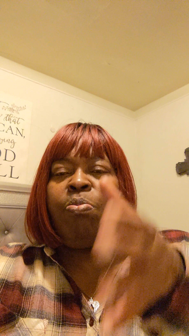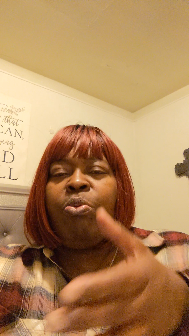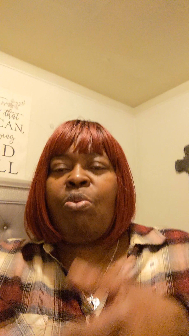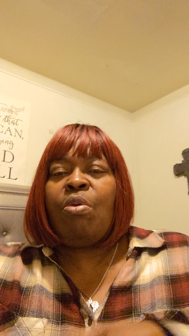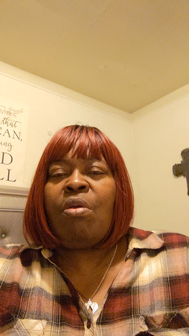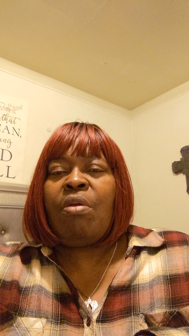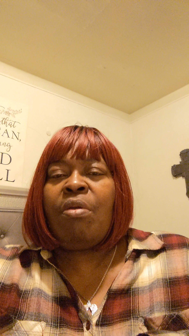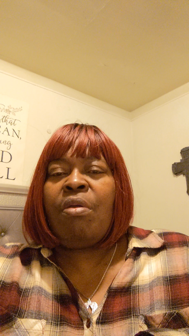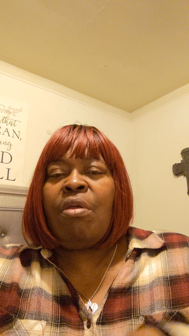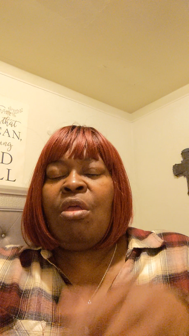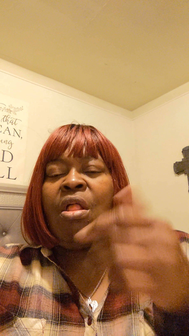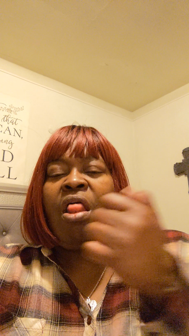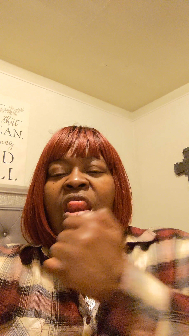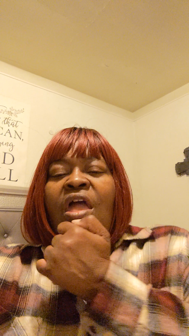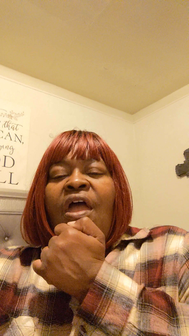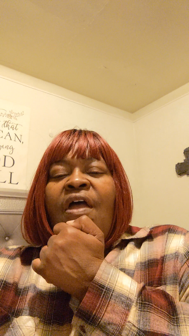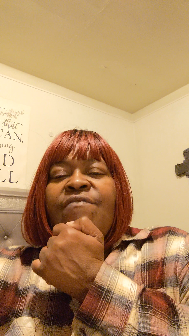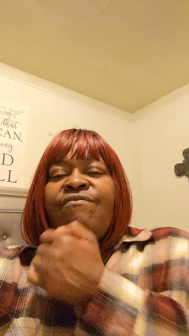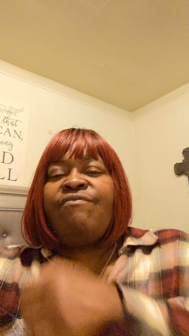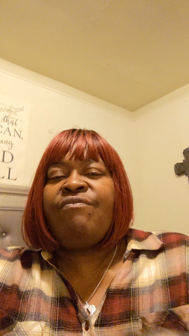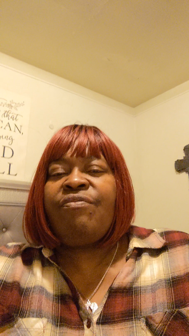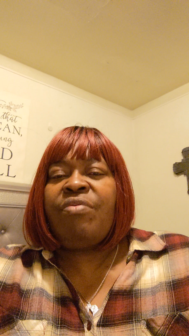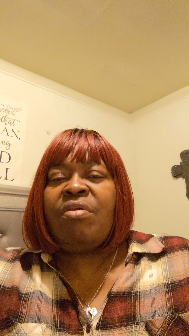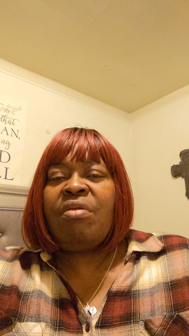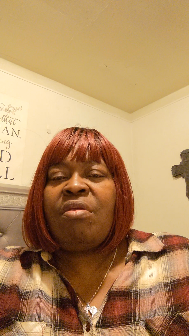love